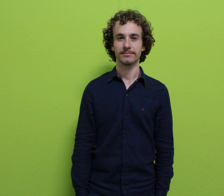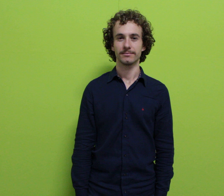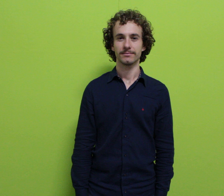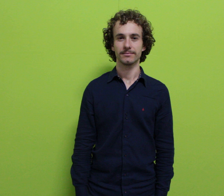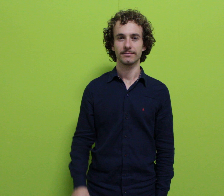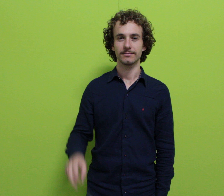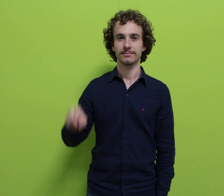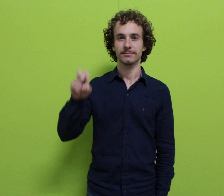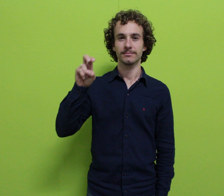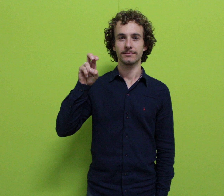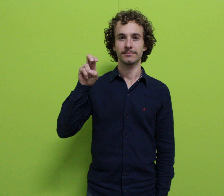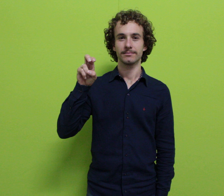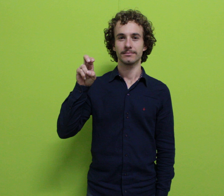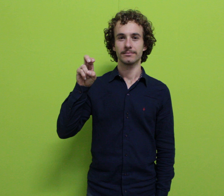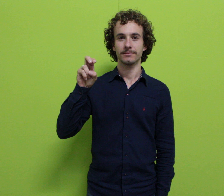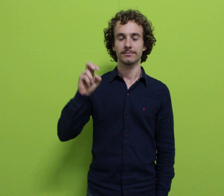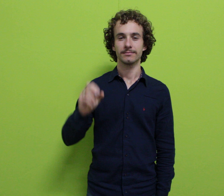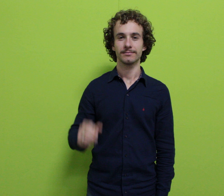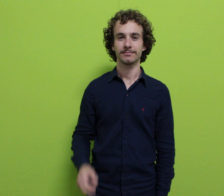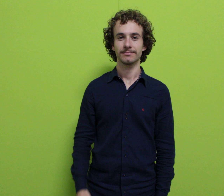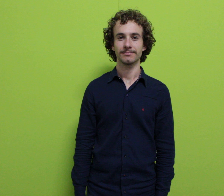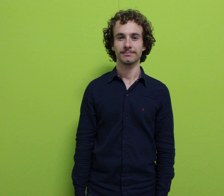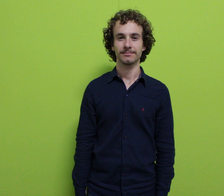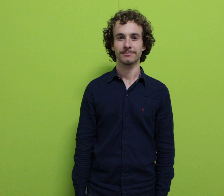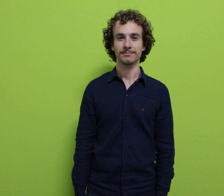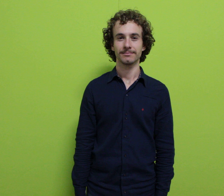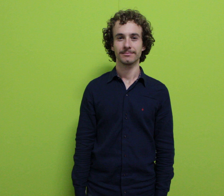cinco